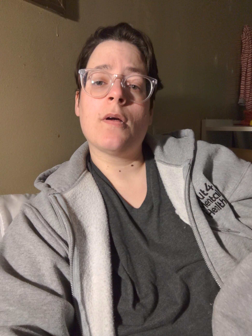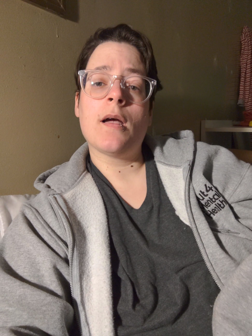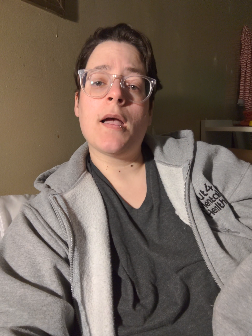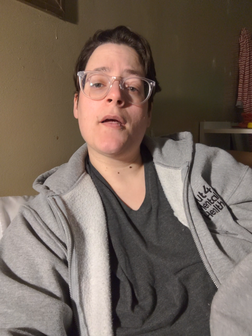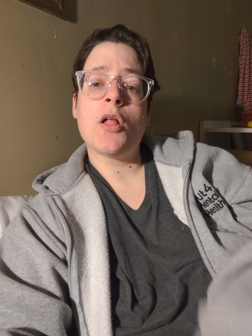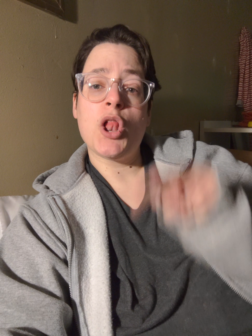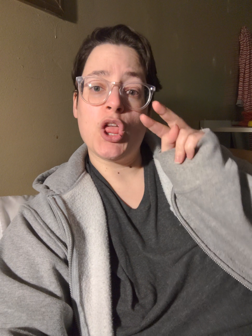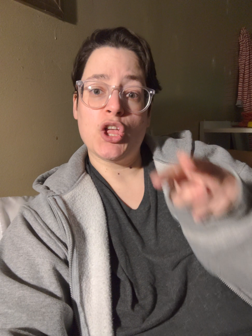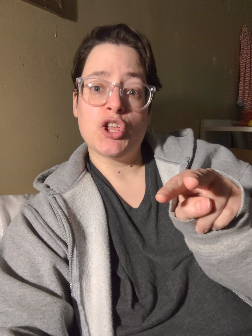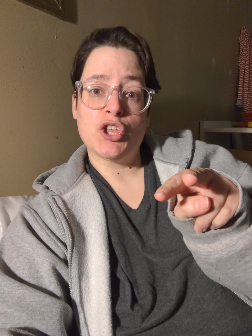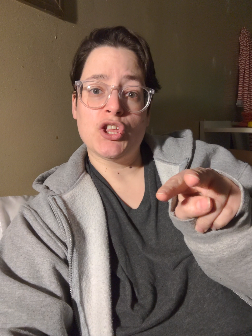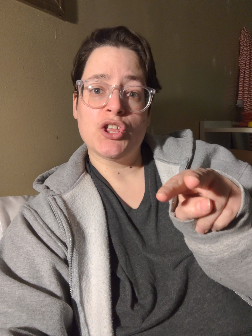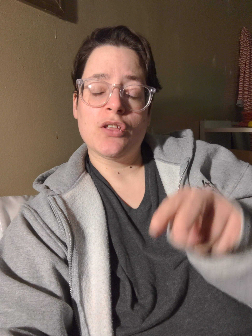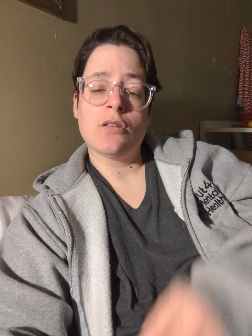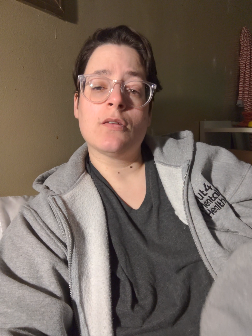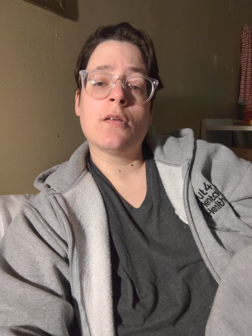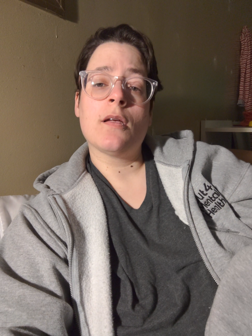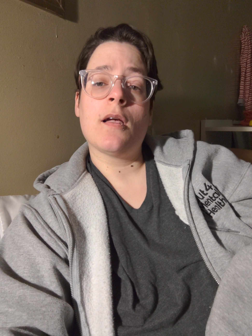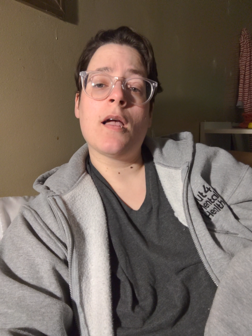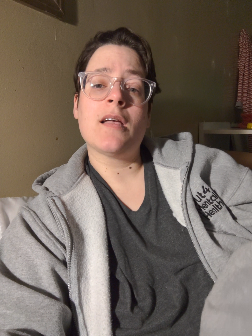look